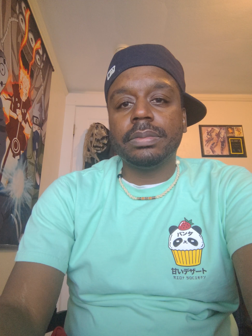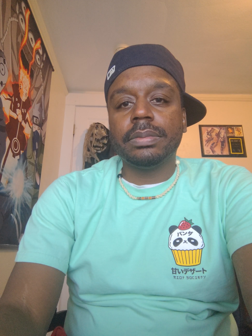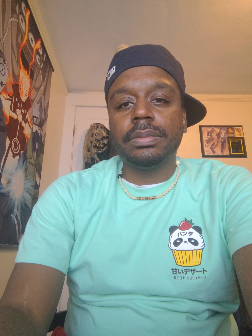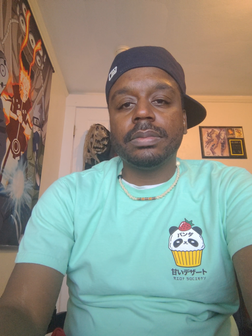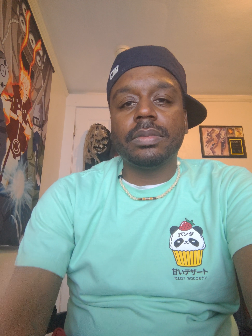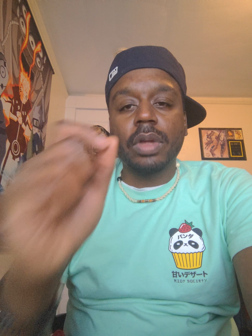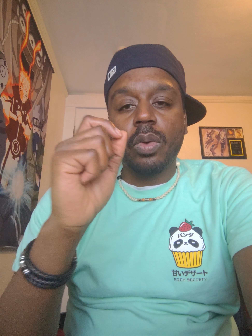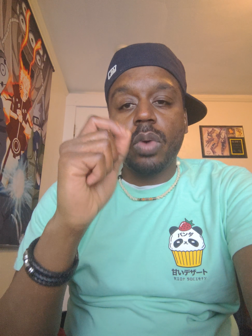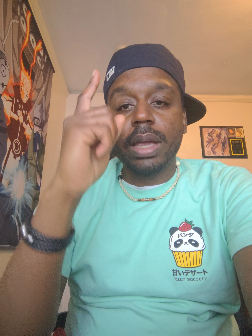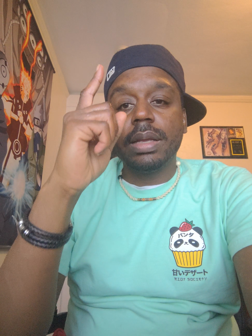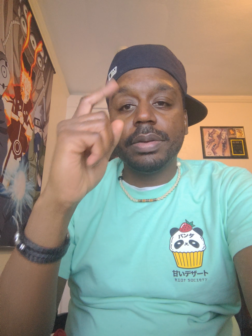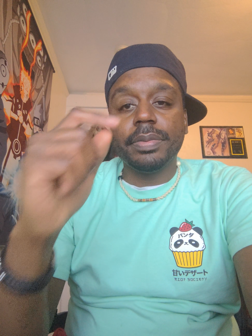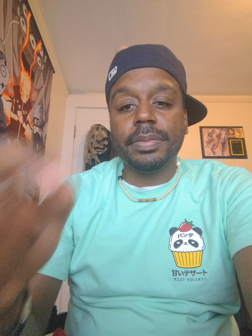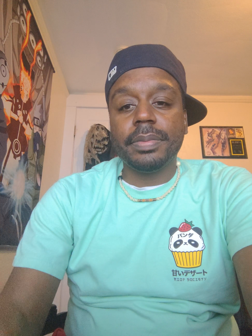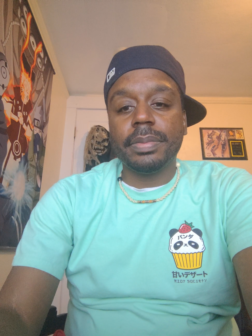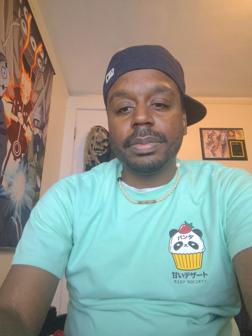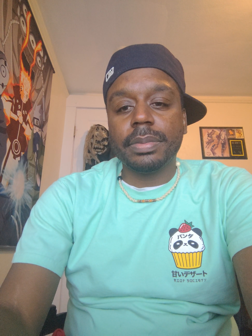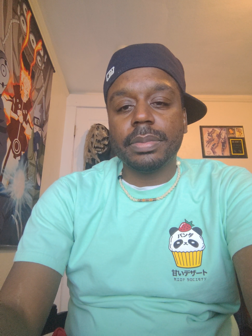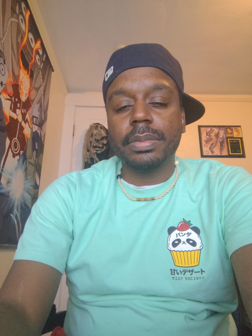wake